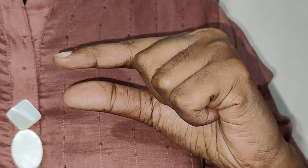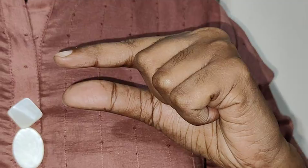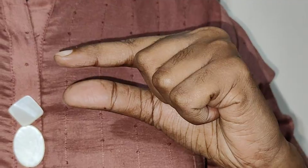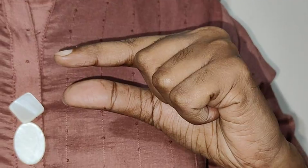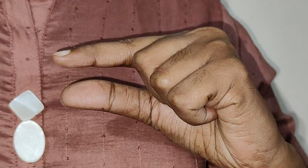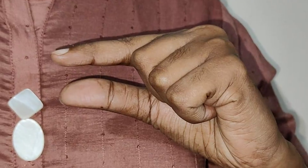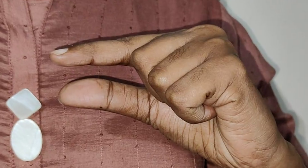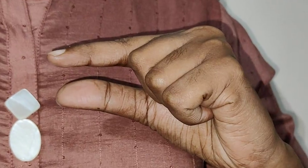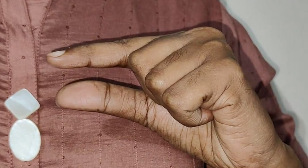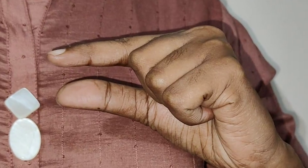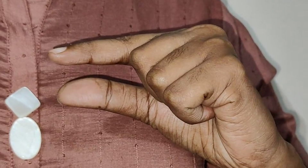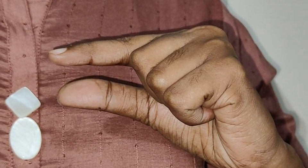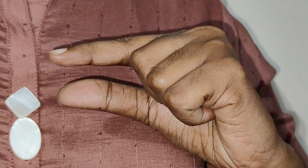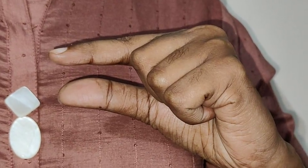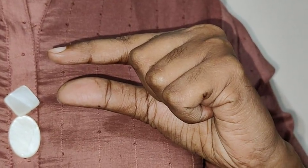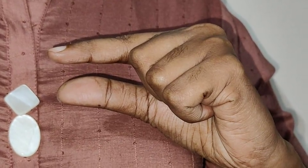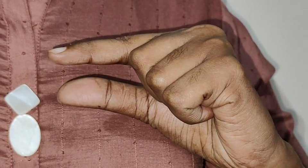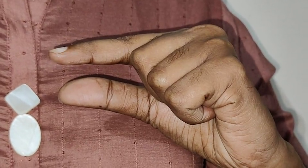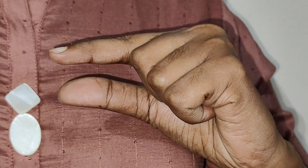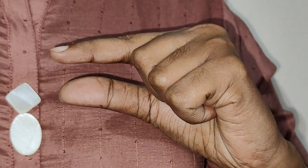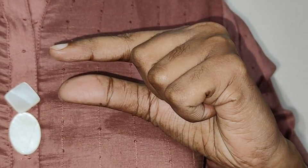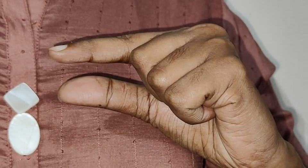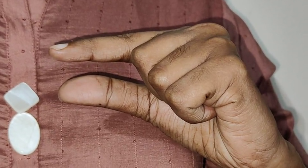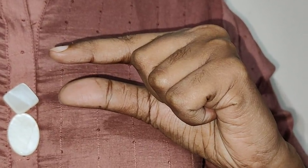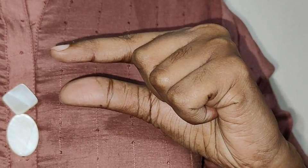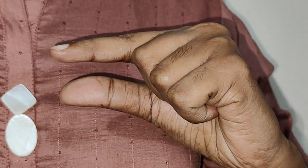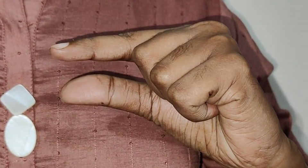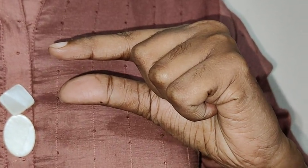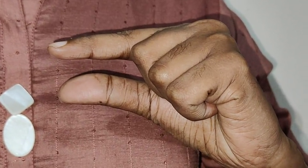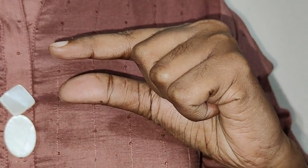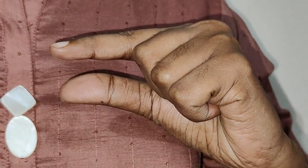ഉ